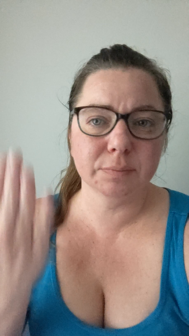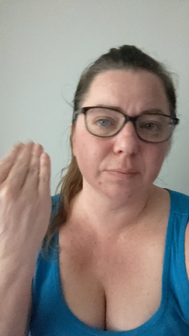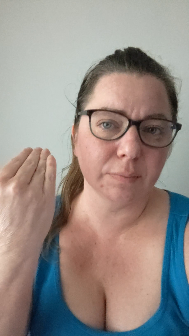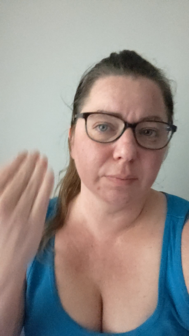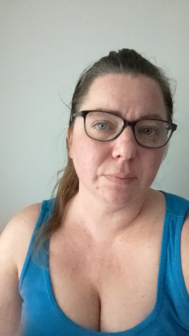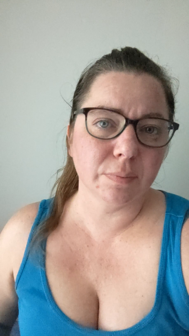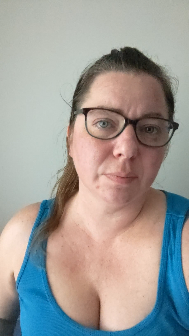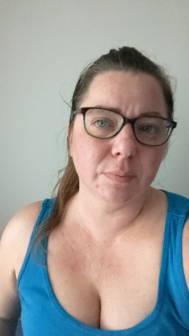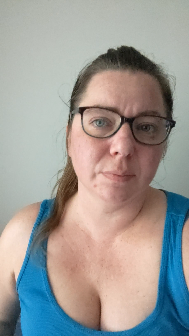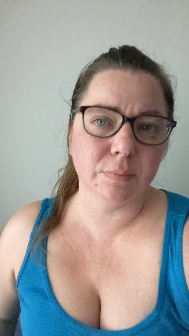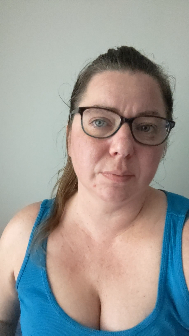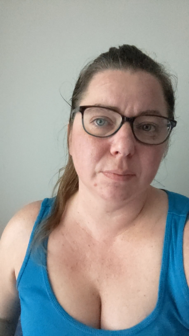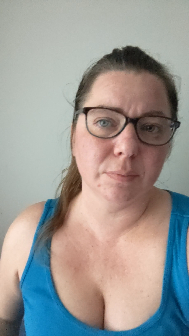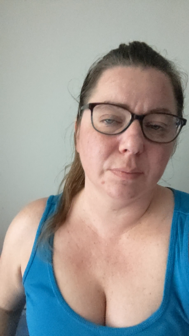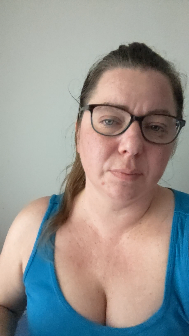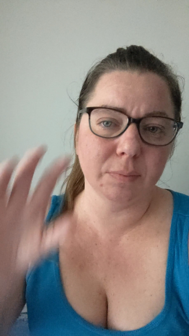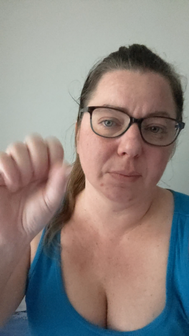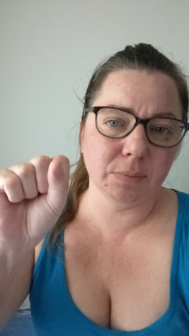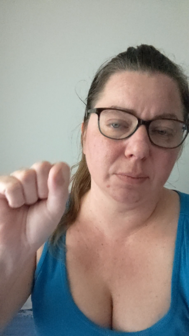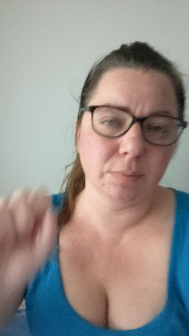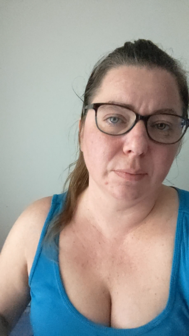get